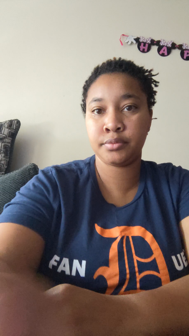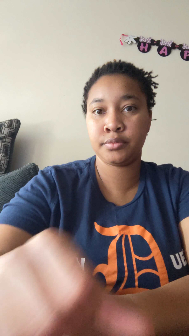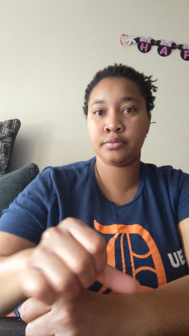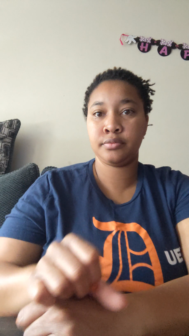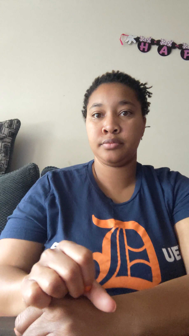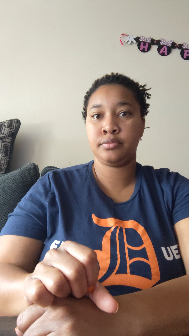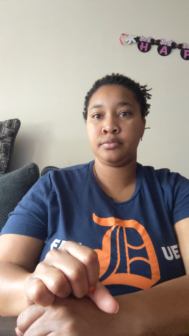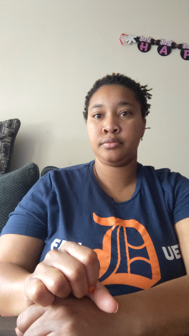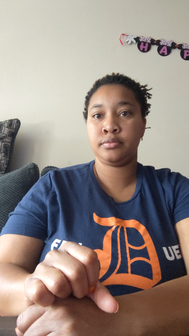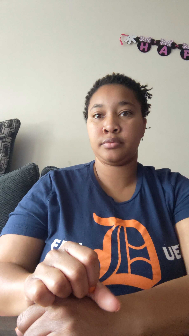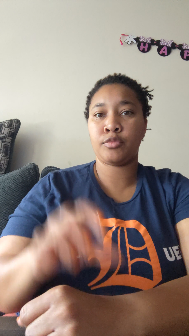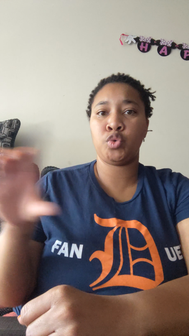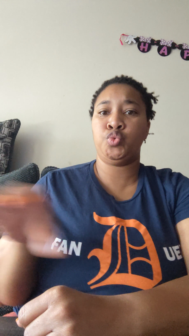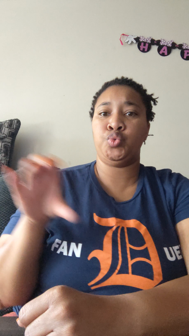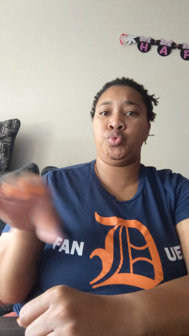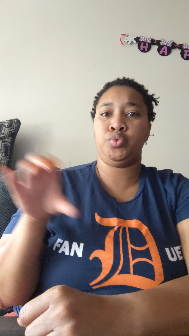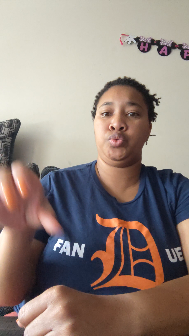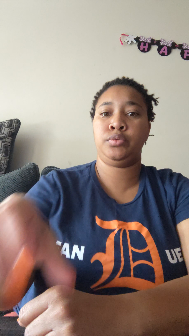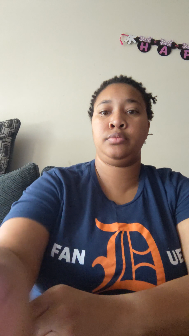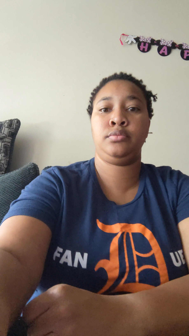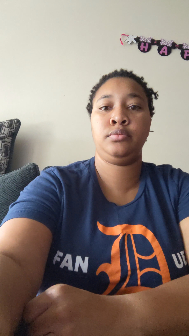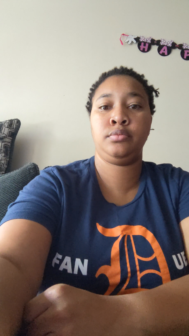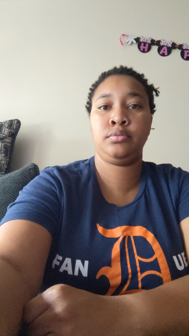does